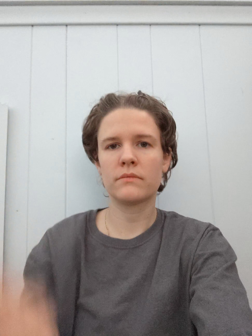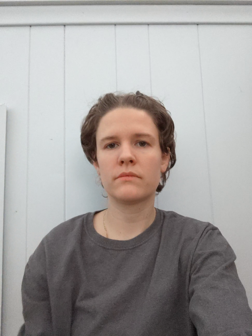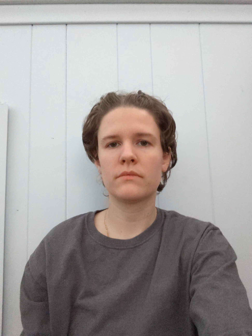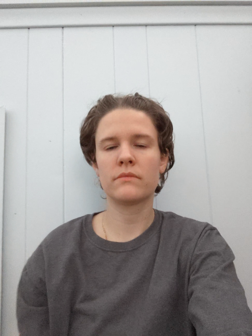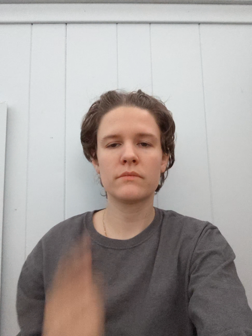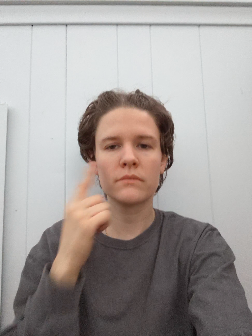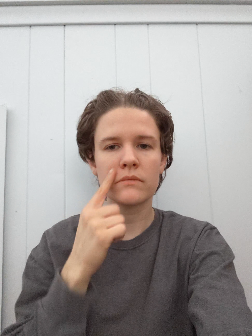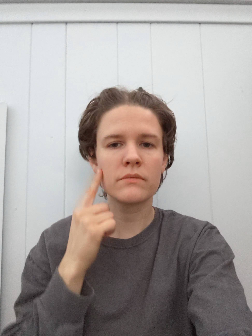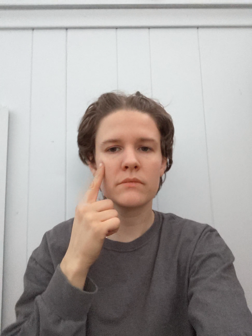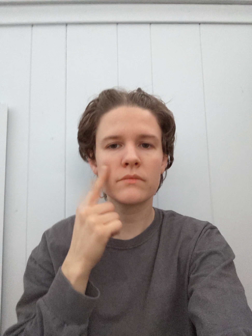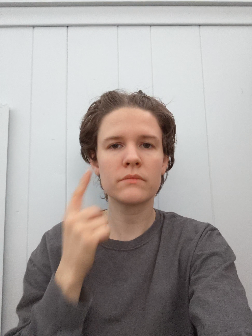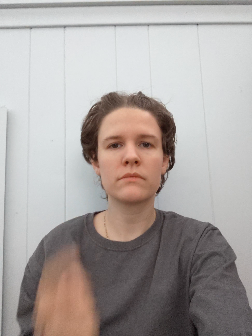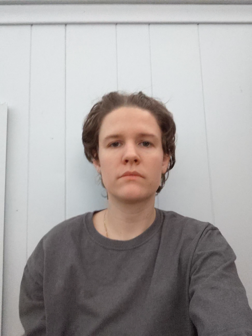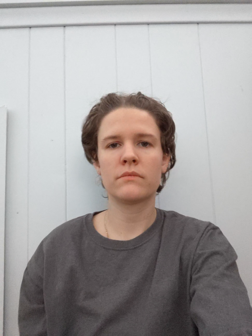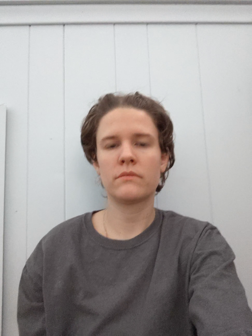cheek